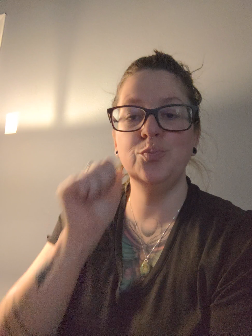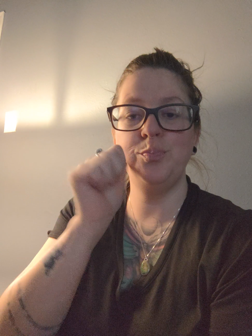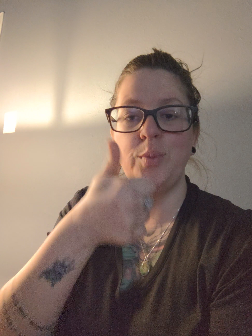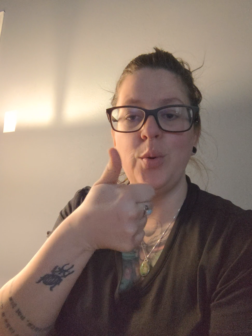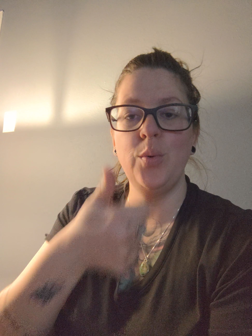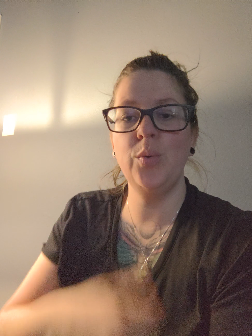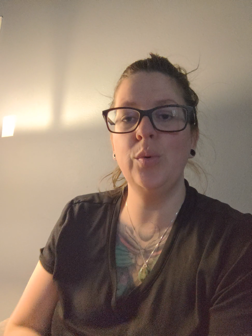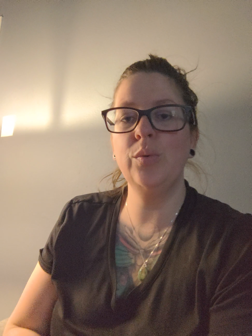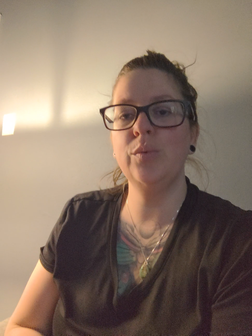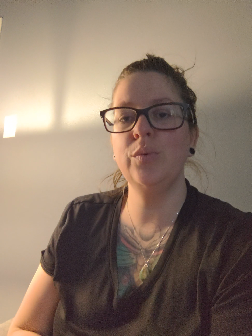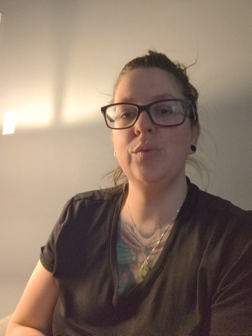tomorrow